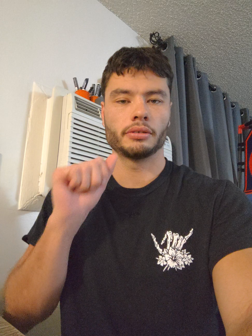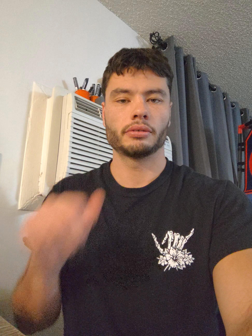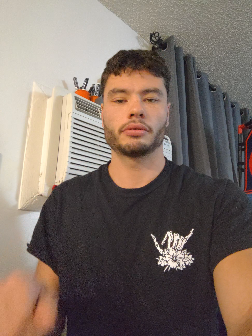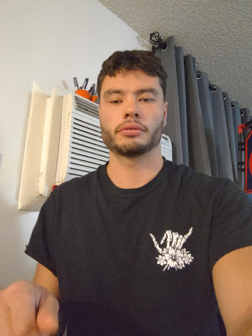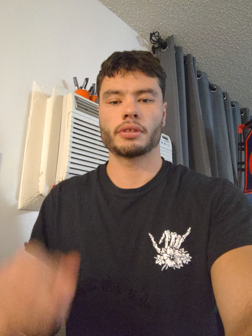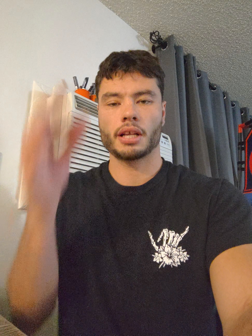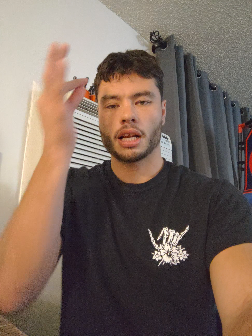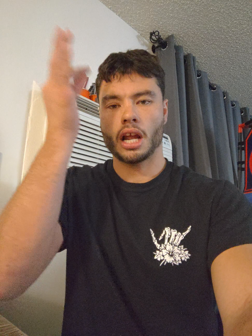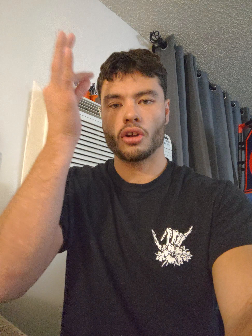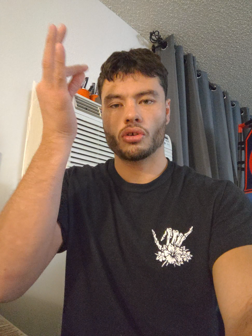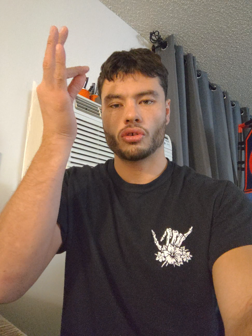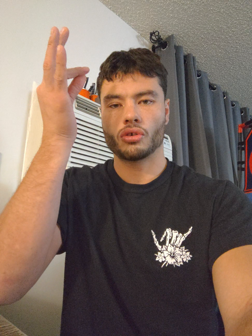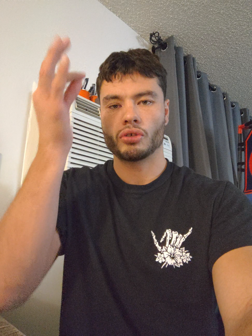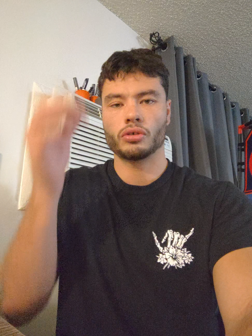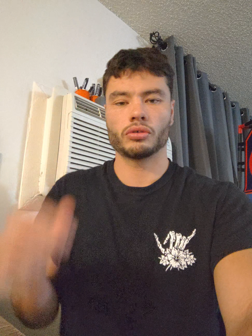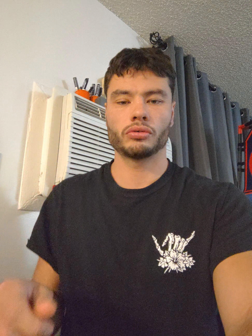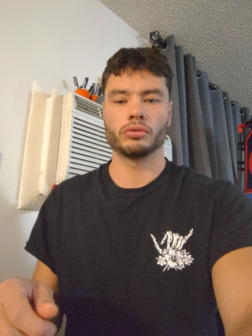hair